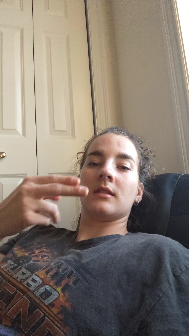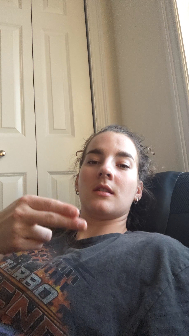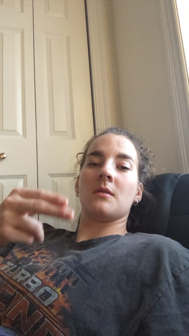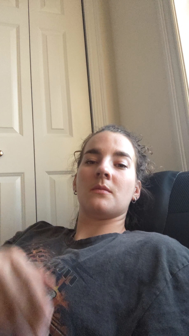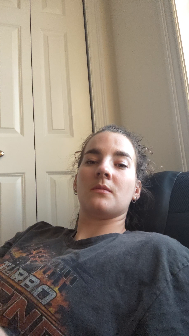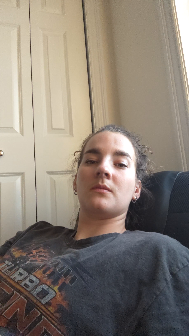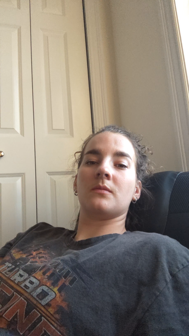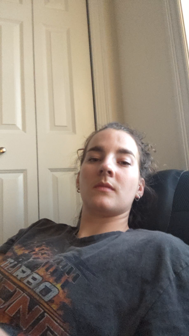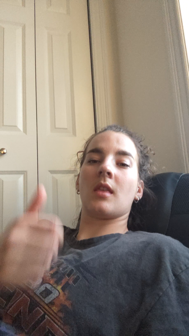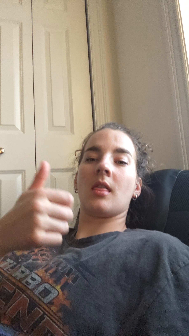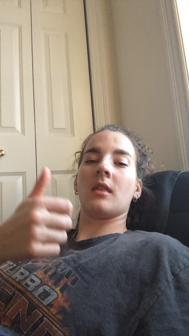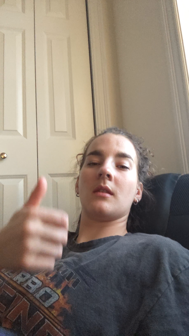help